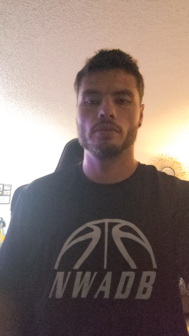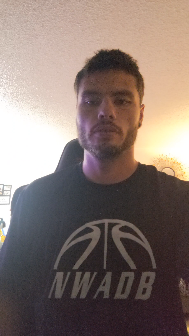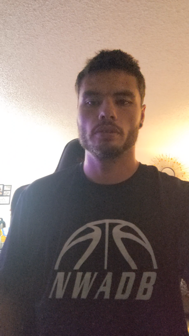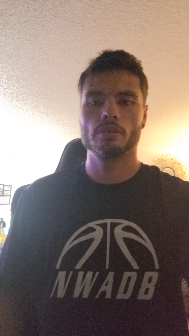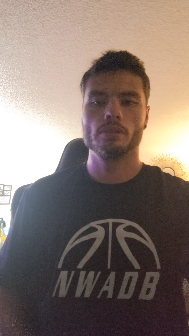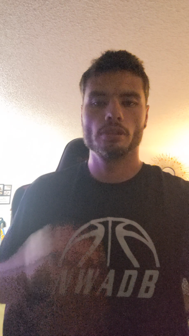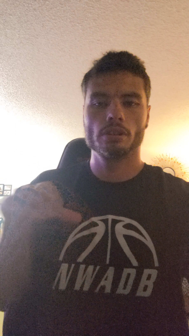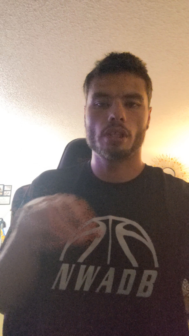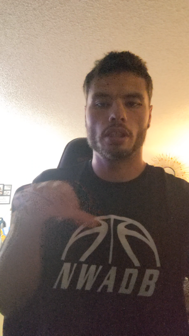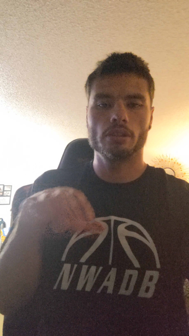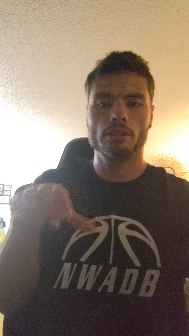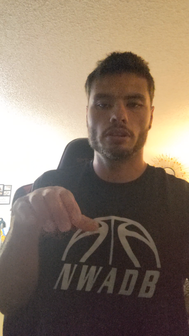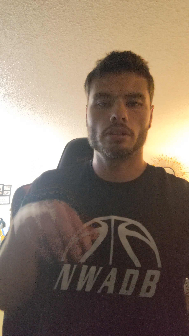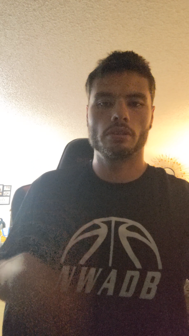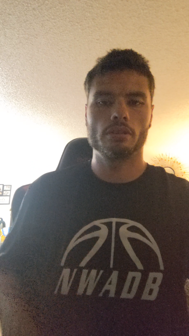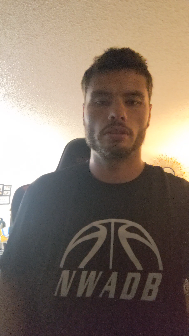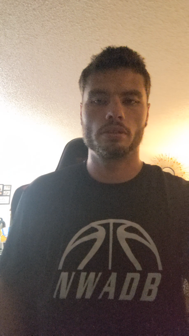does